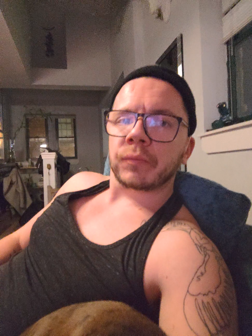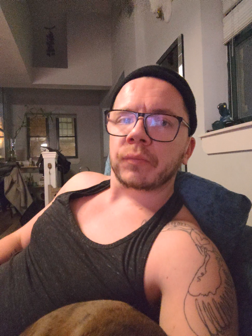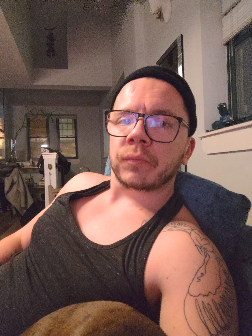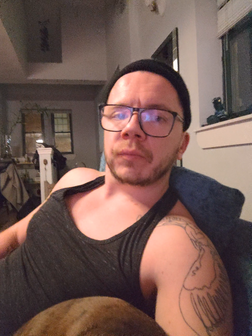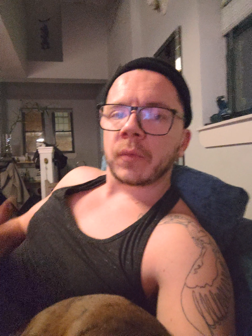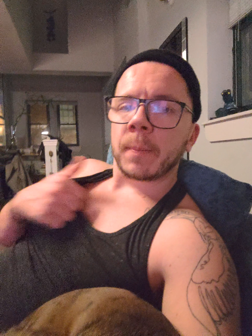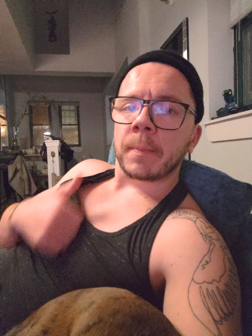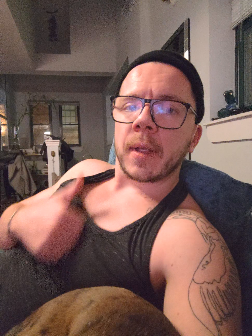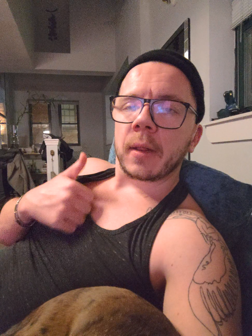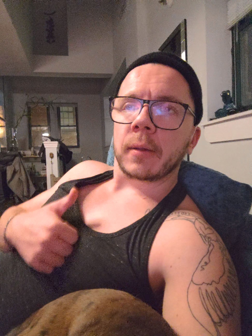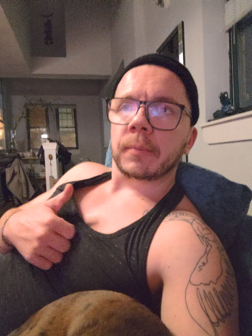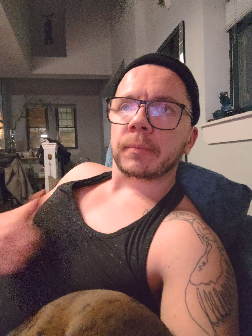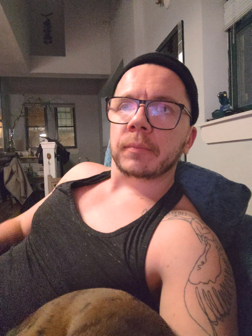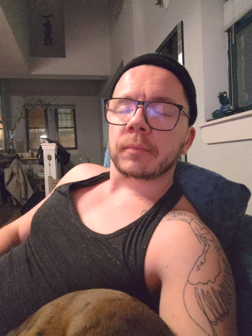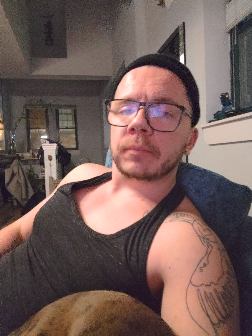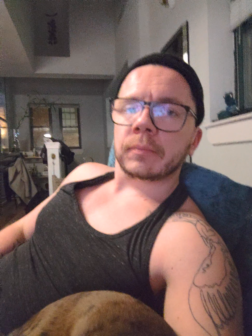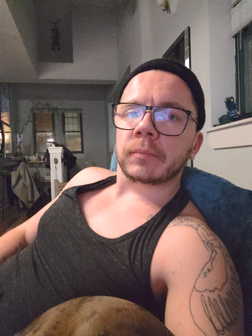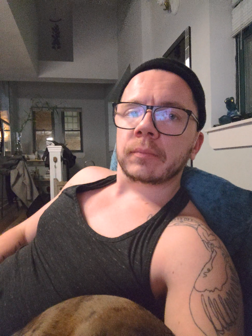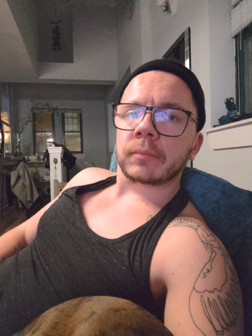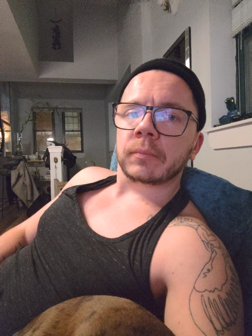bath